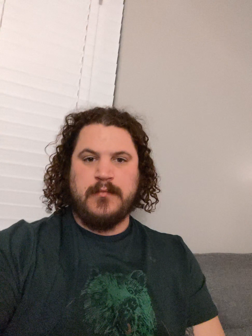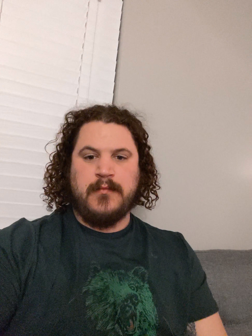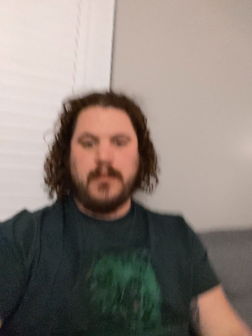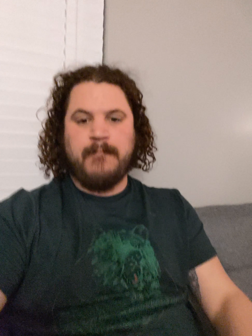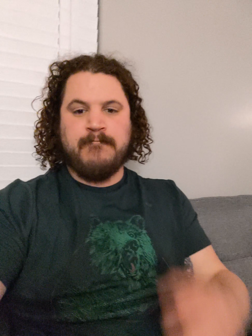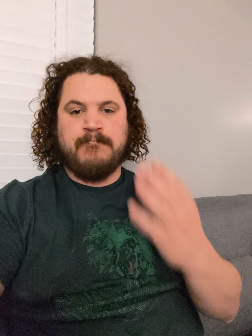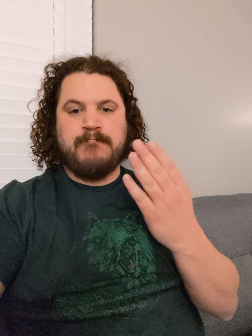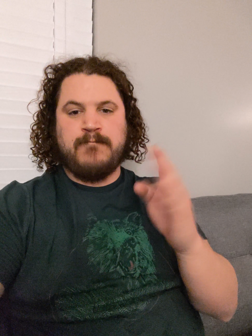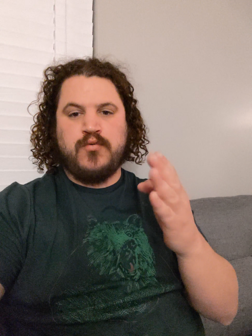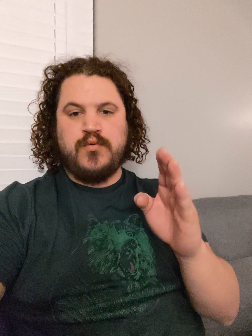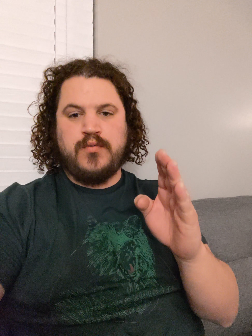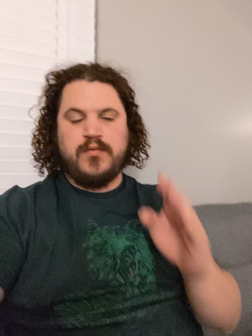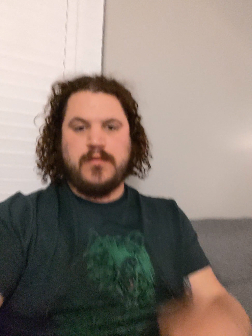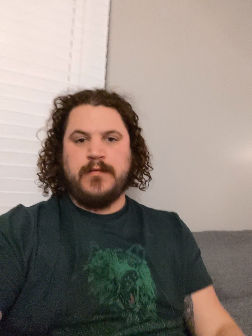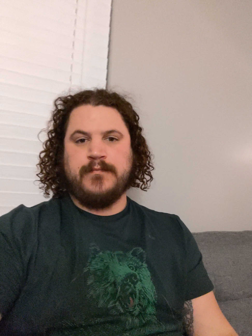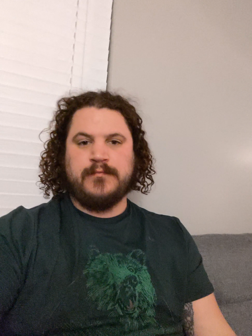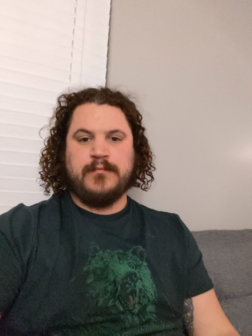blue